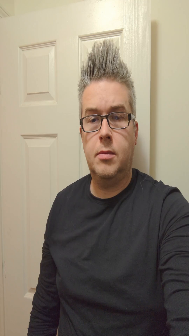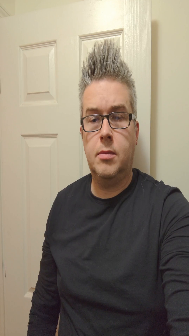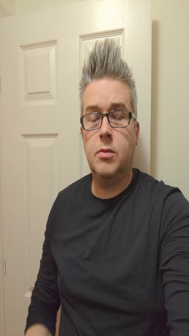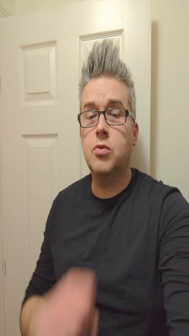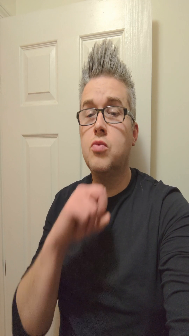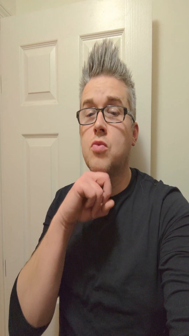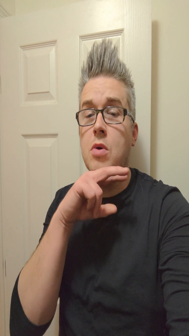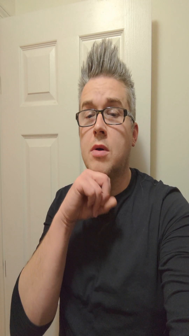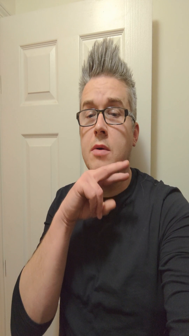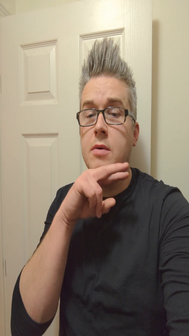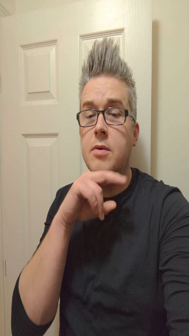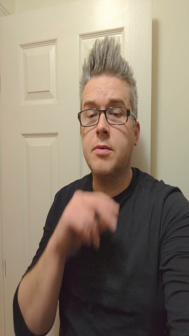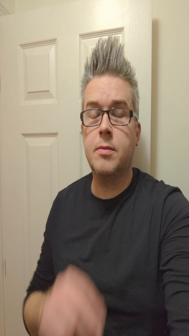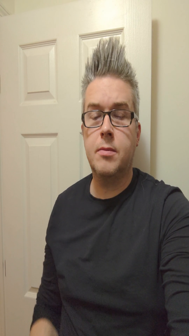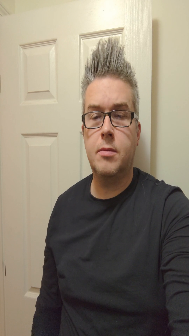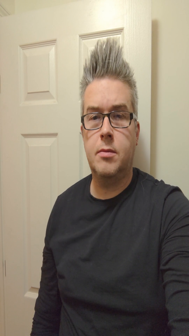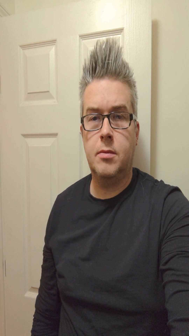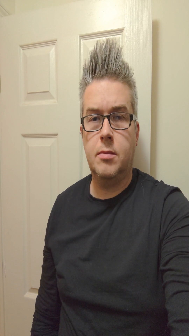frog